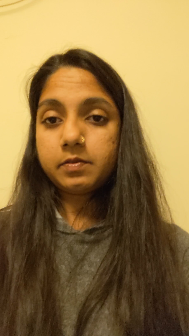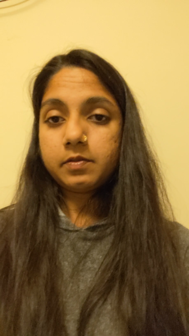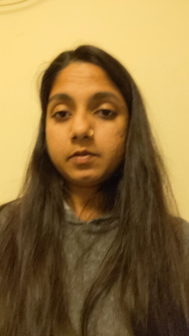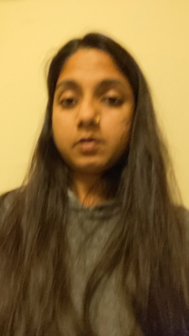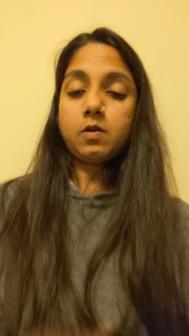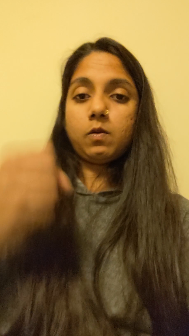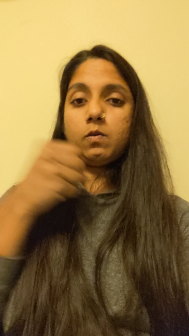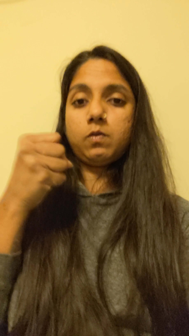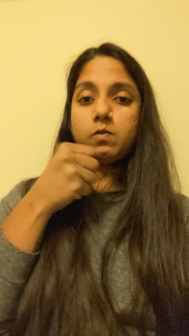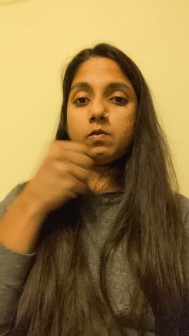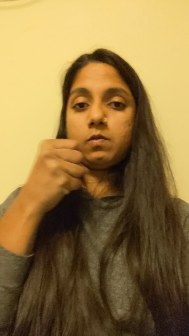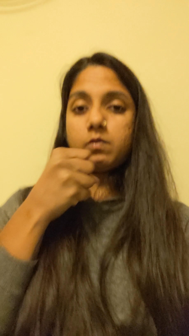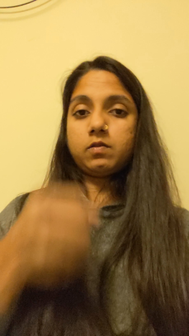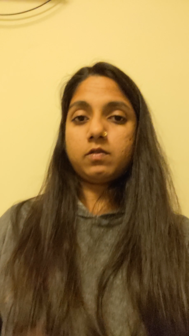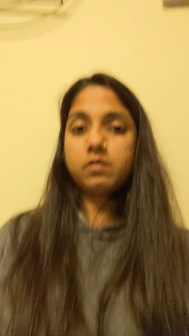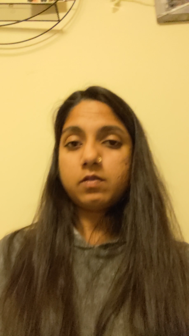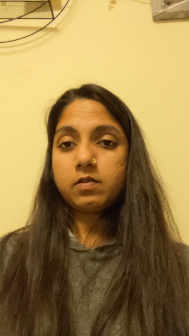cold